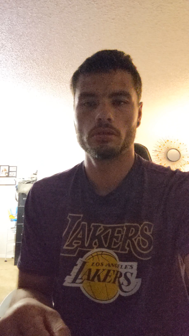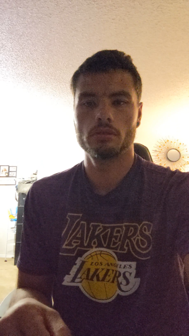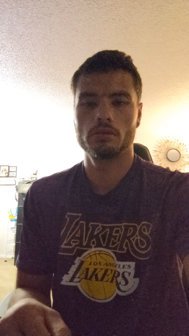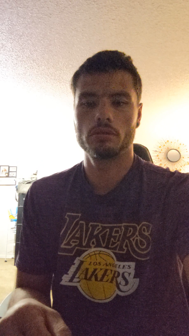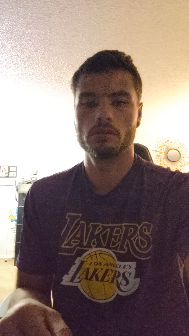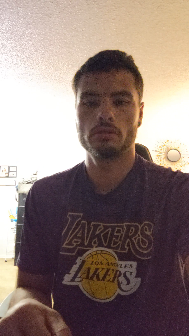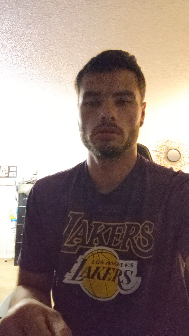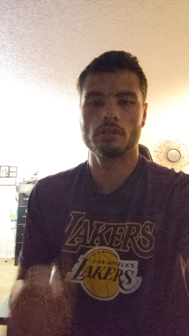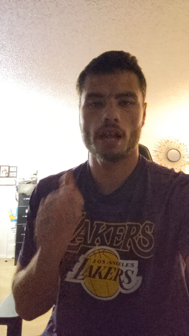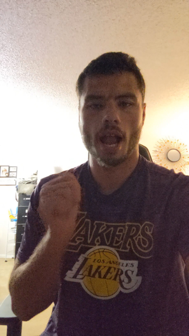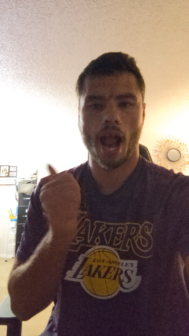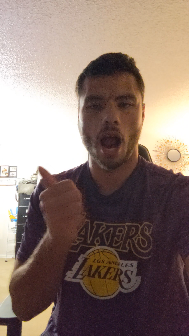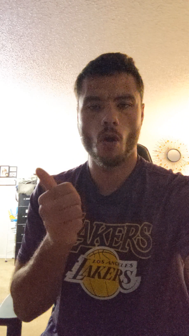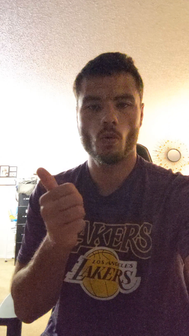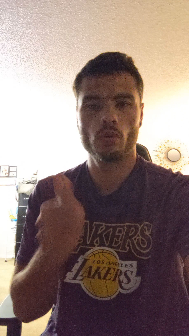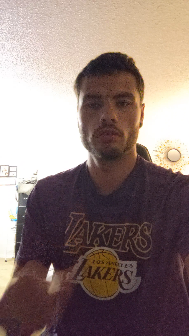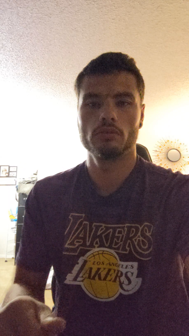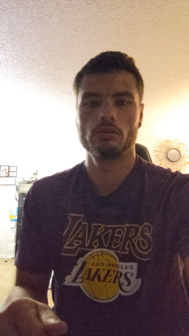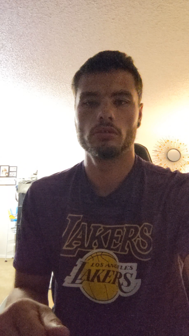how